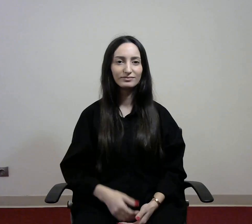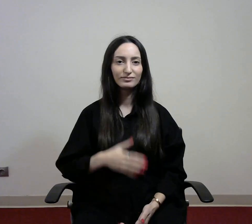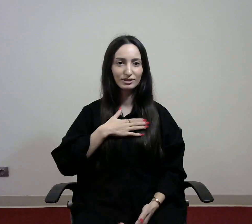mən